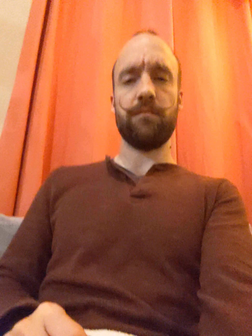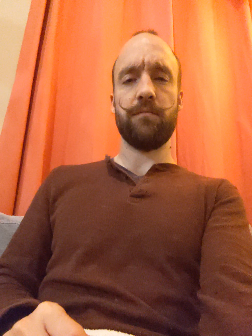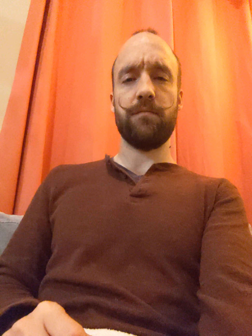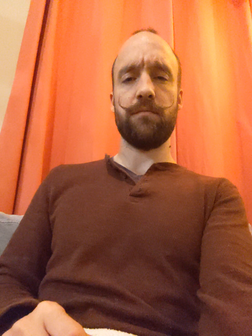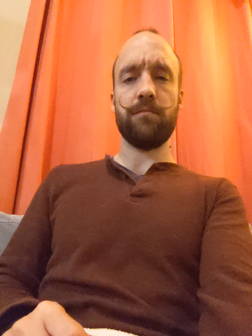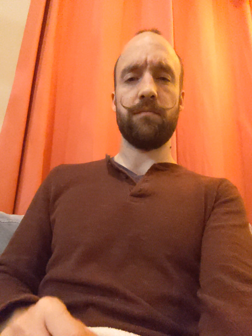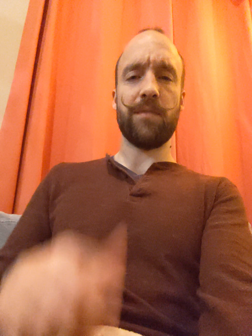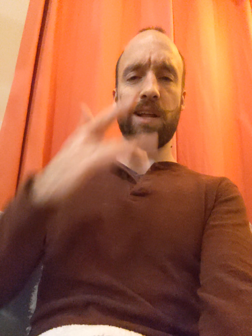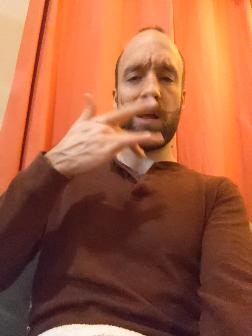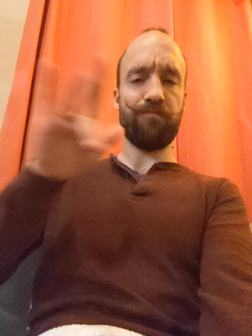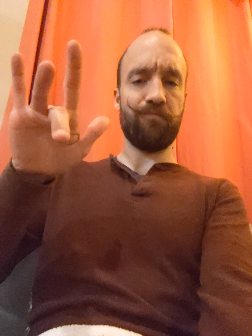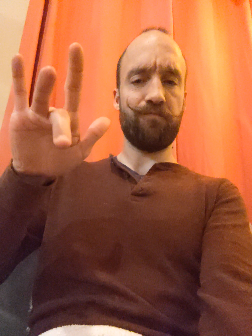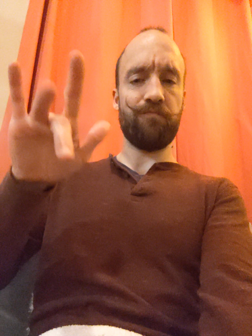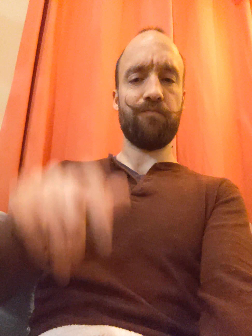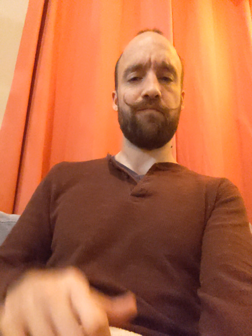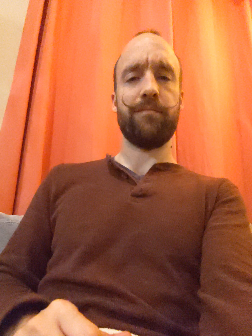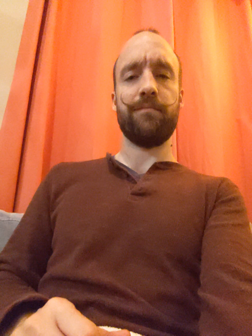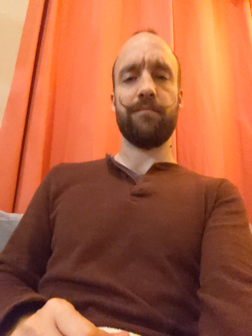empty